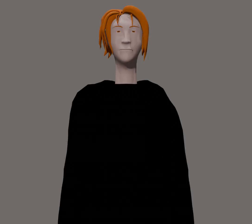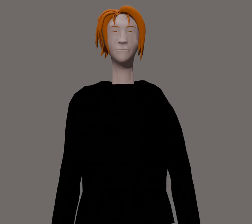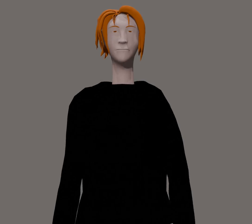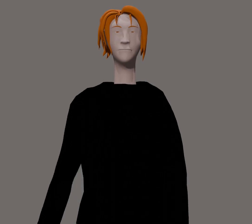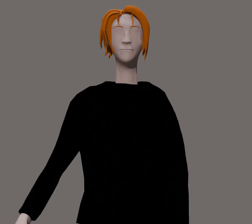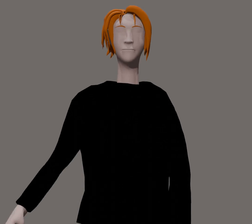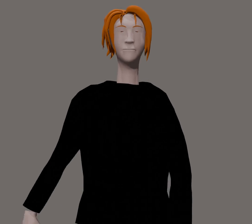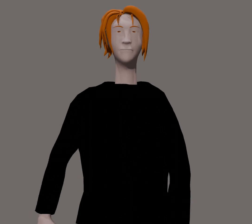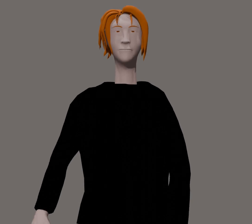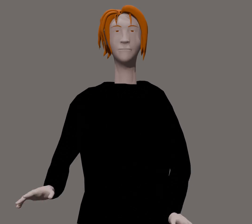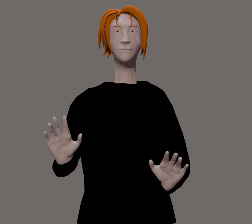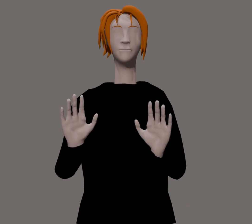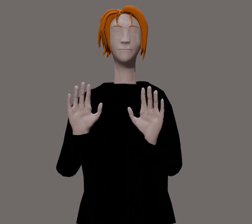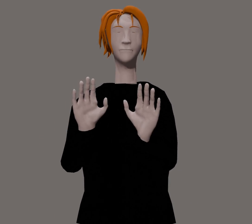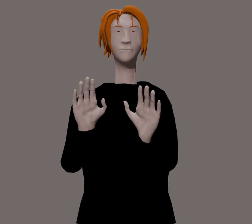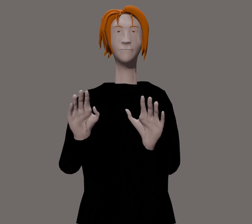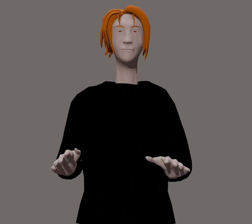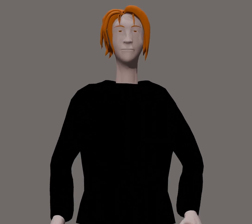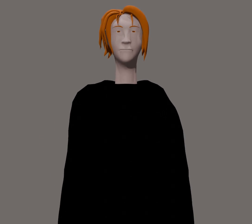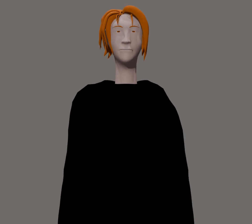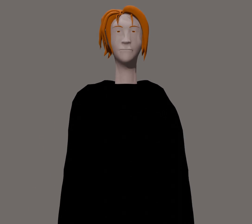Buttocks